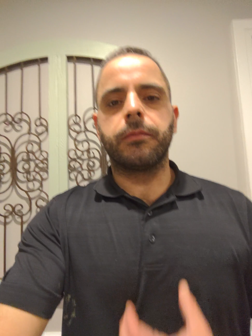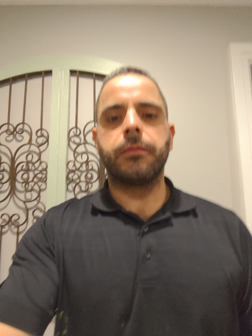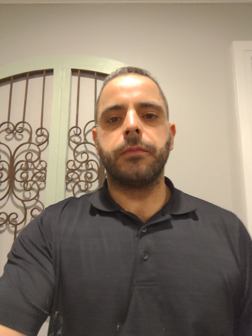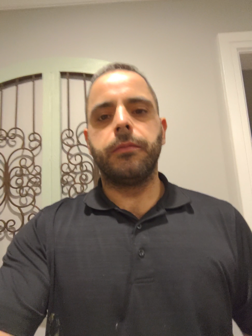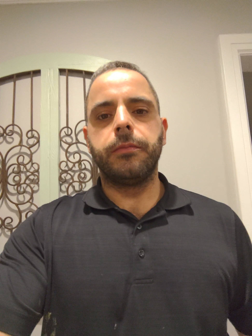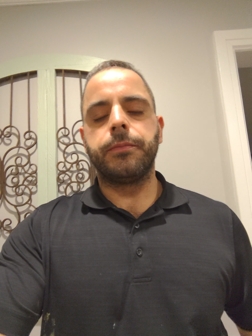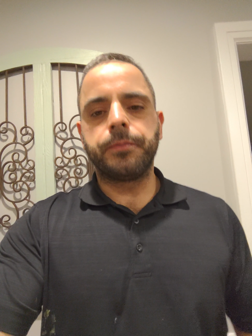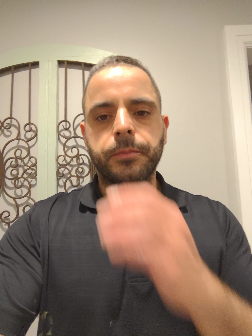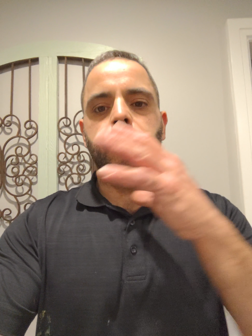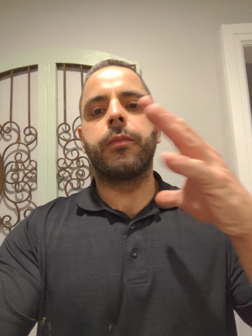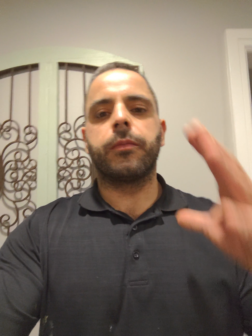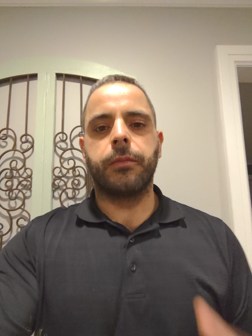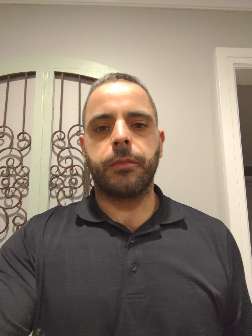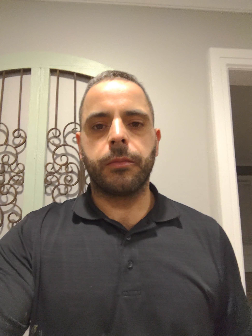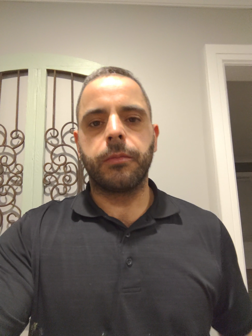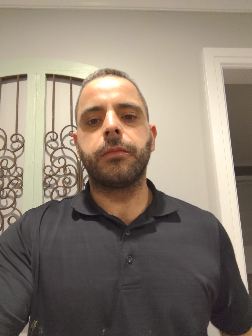balloon